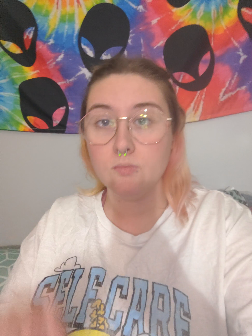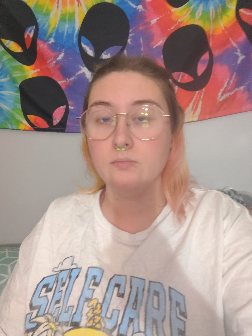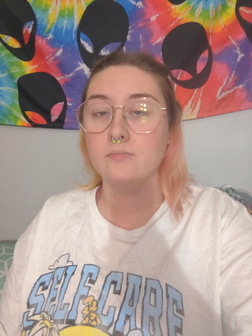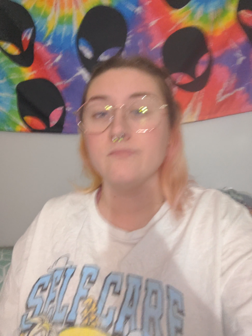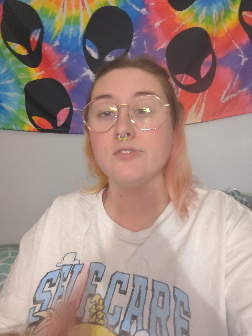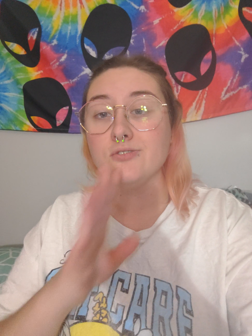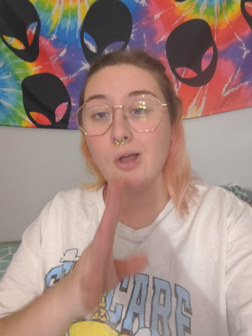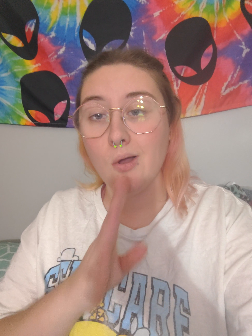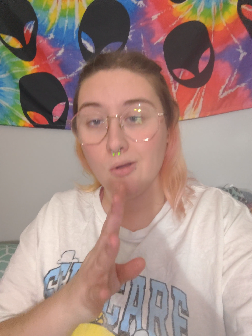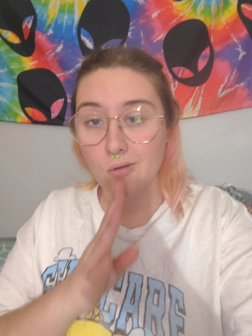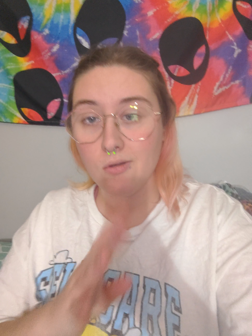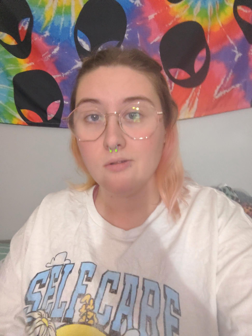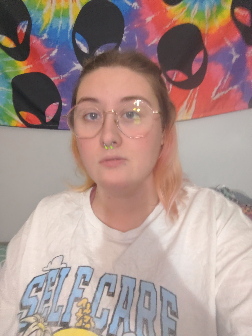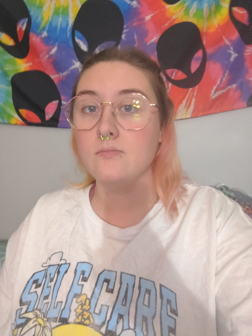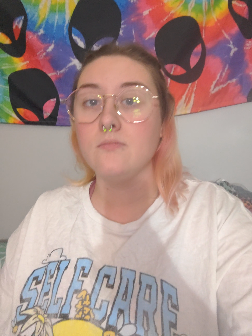talk